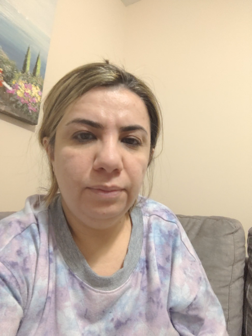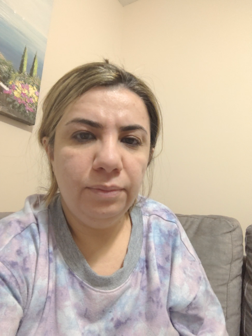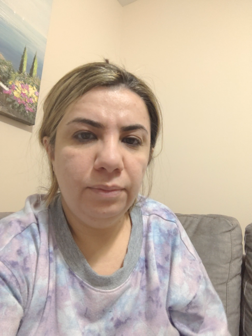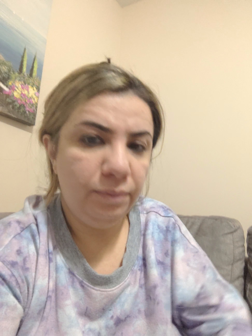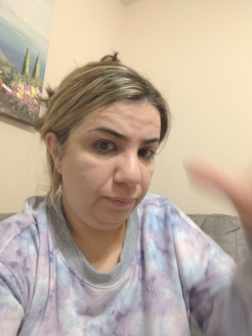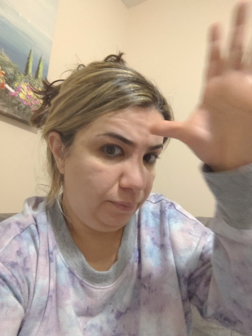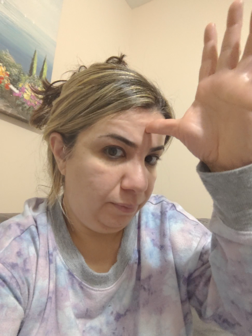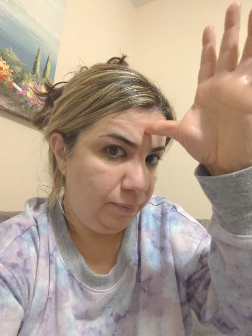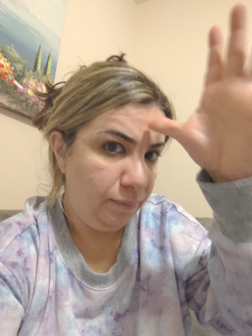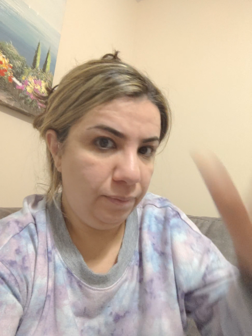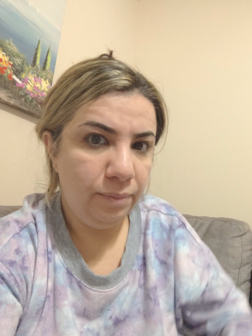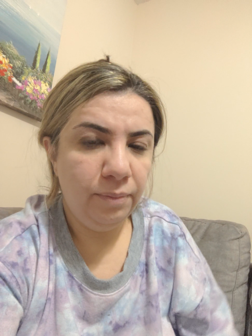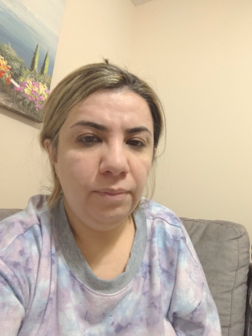dad